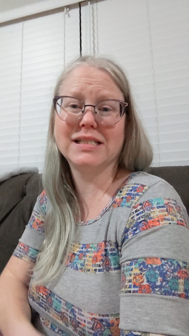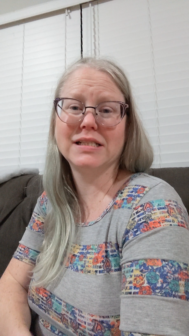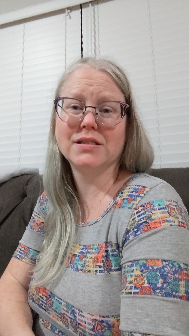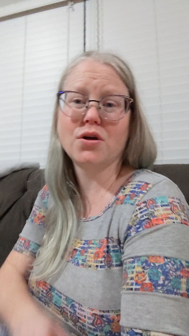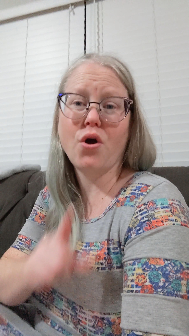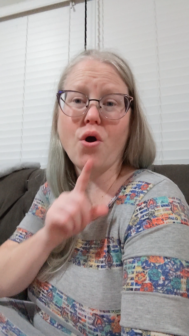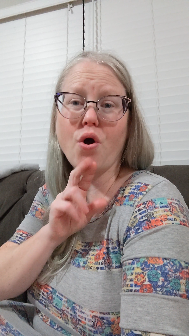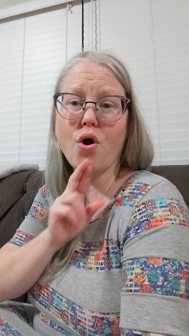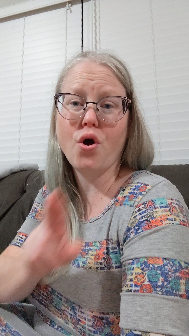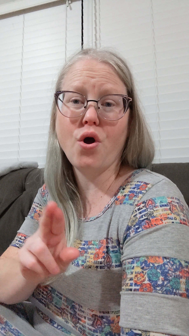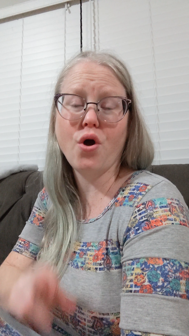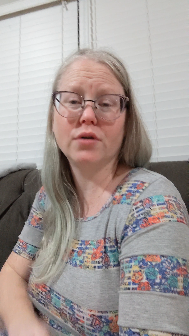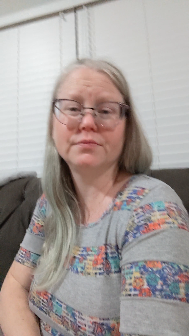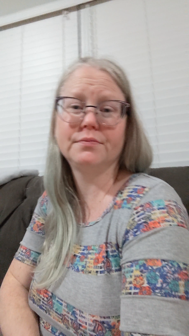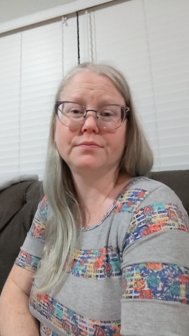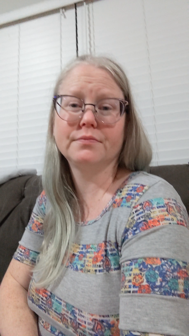are